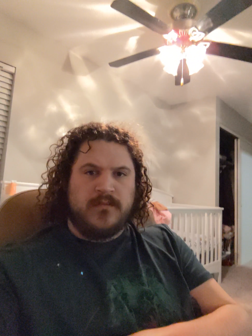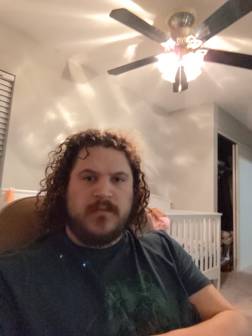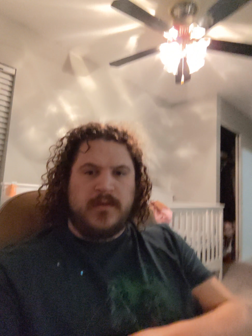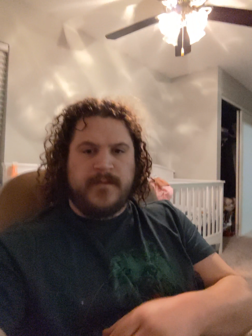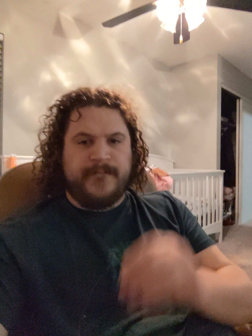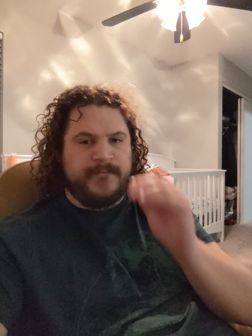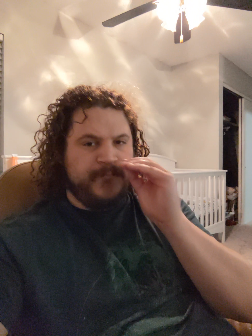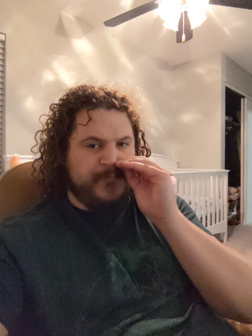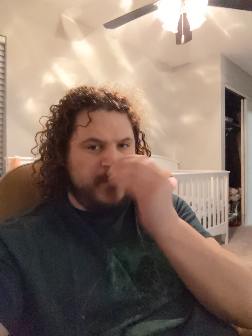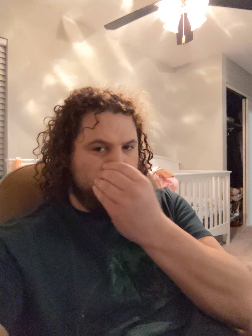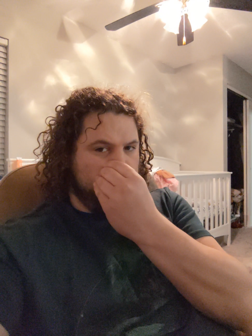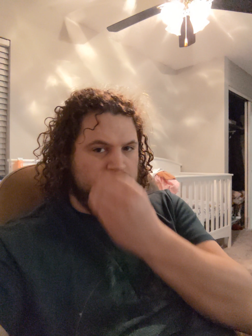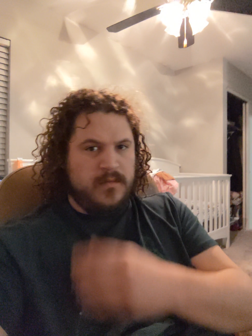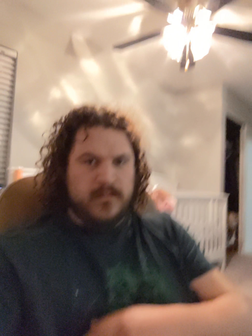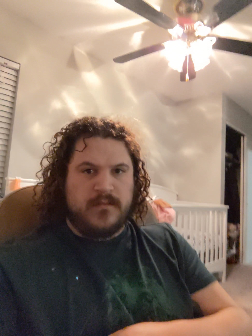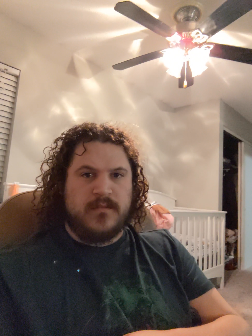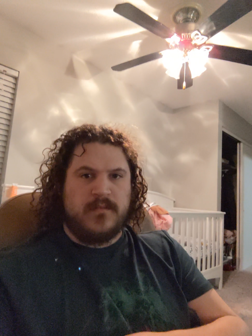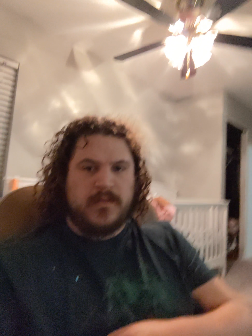flower